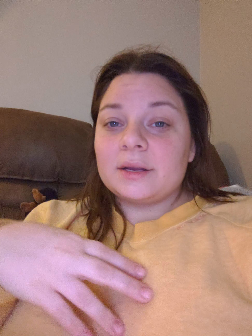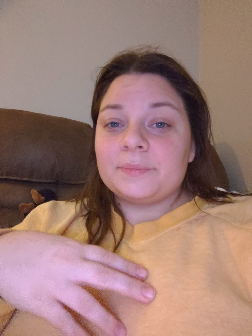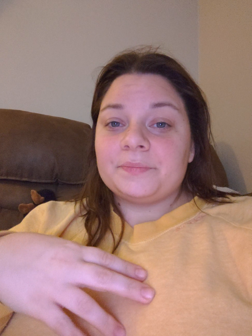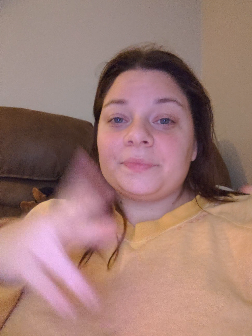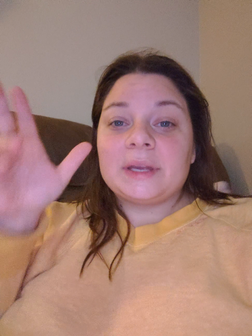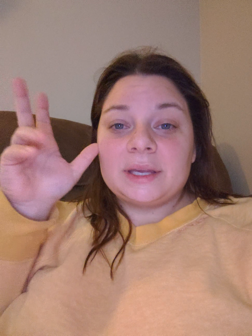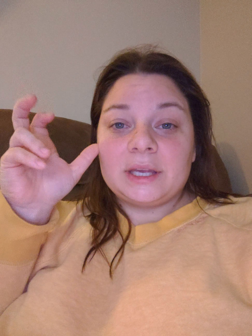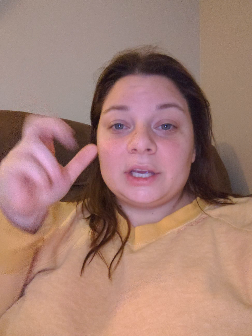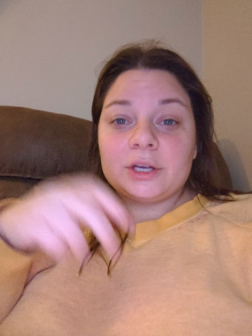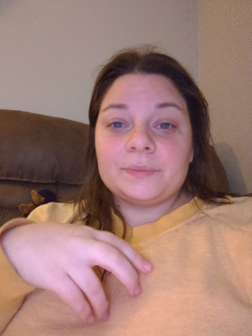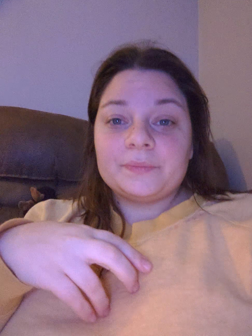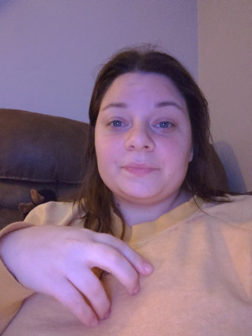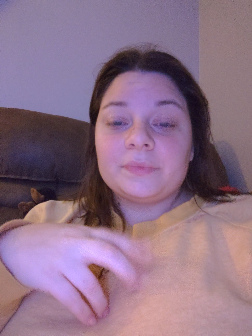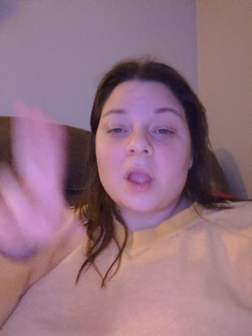hear